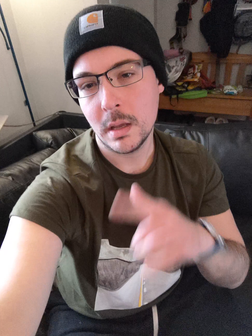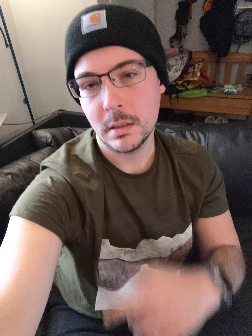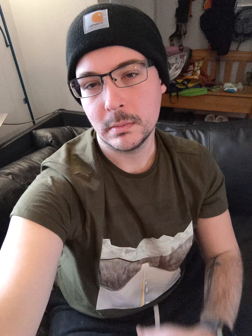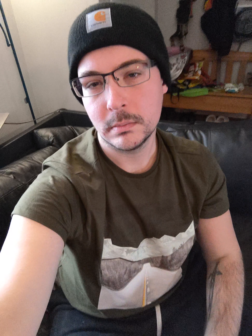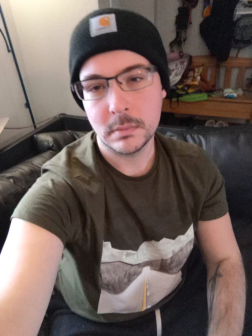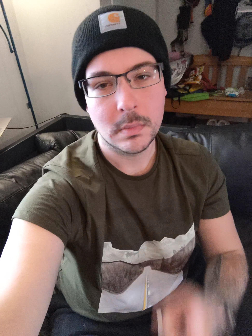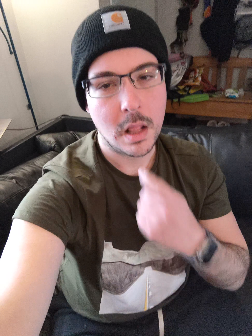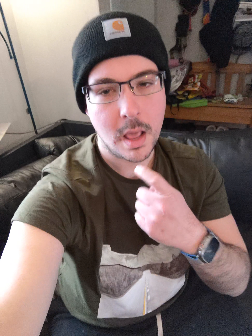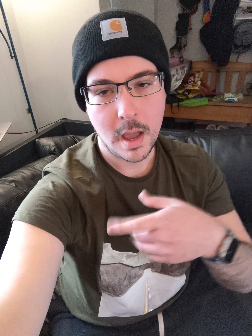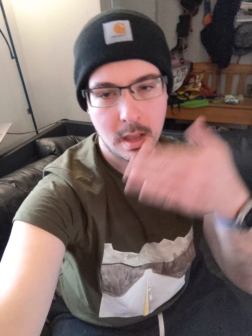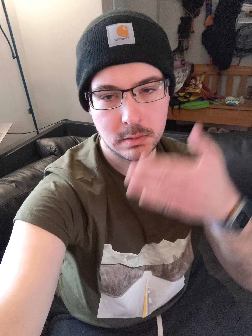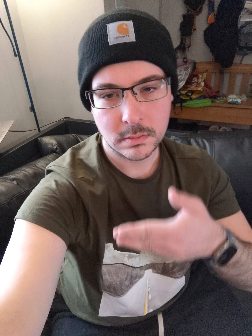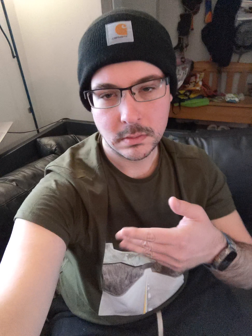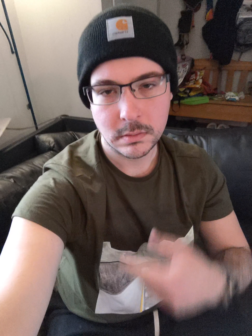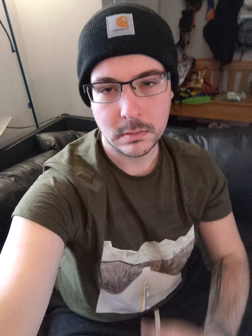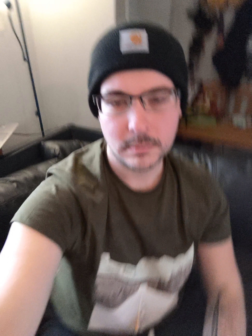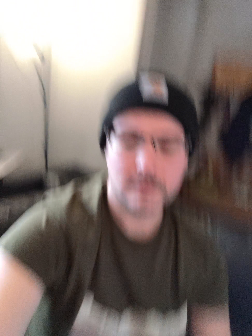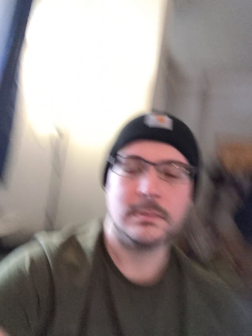window